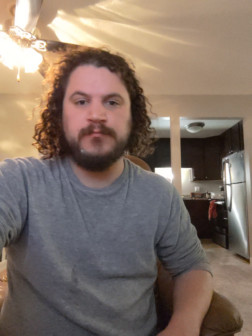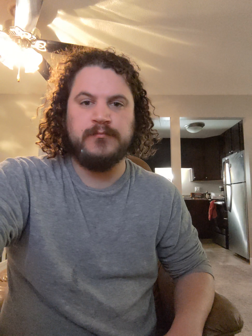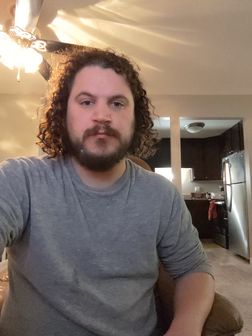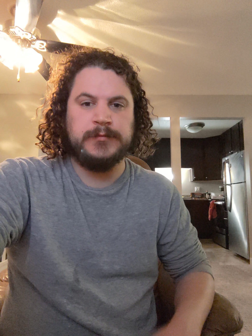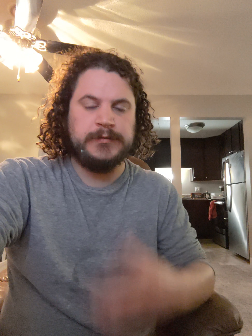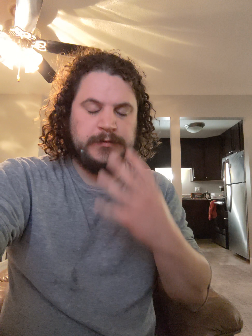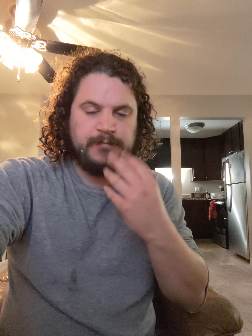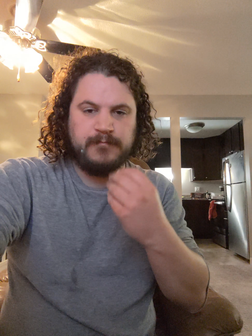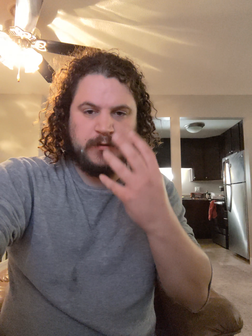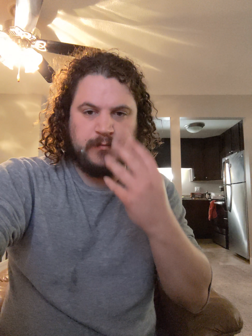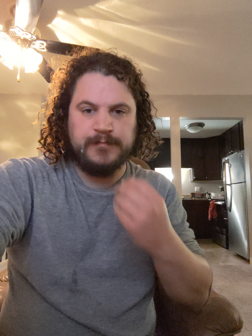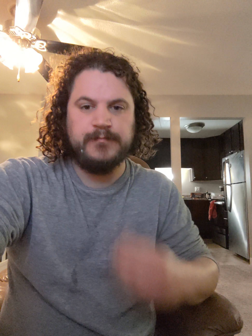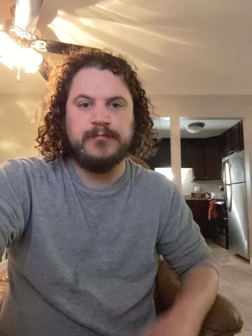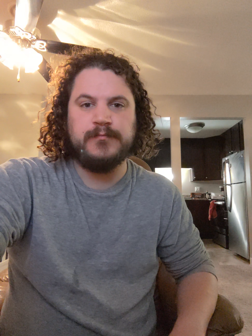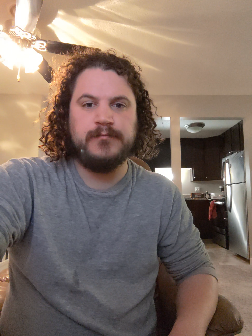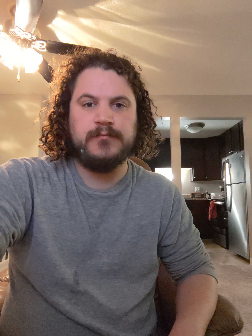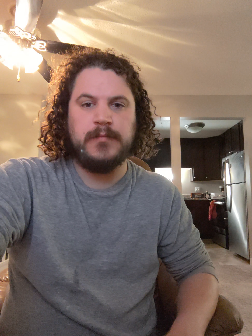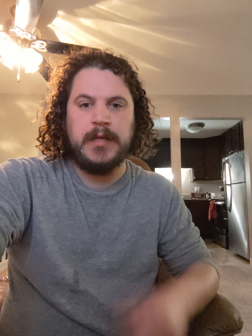sleepy